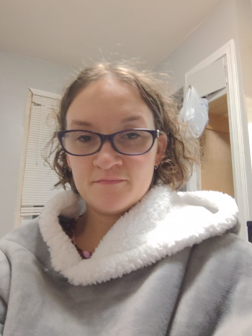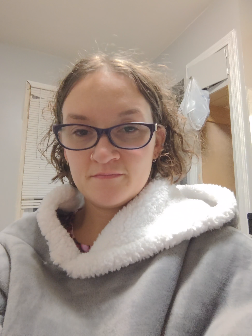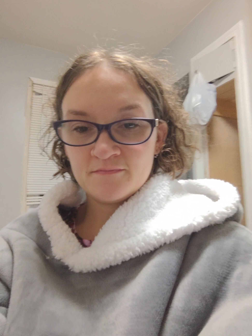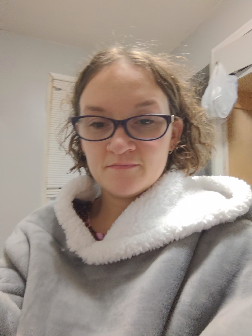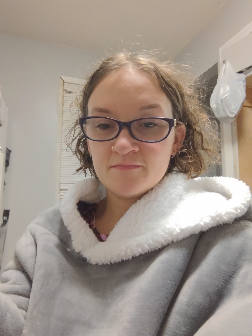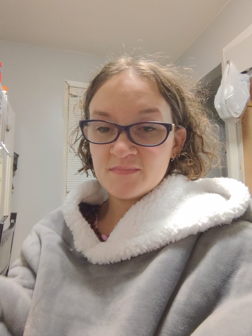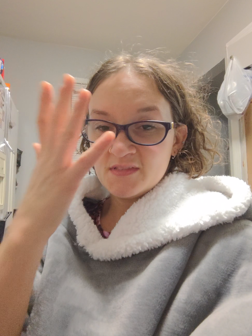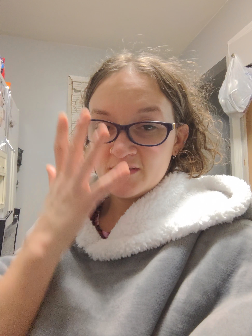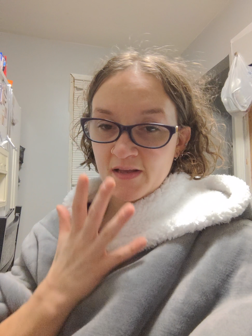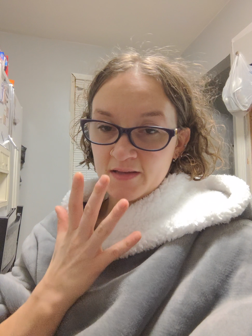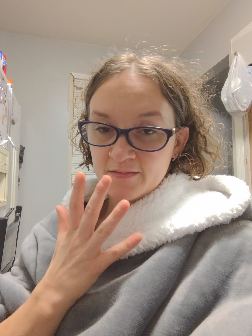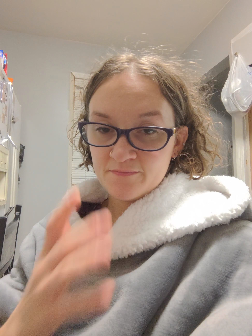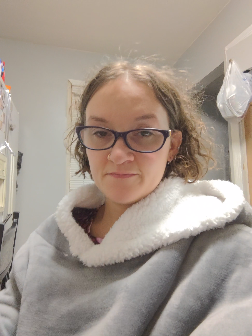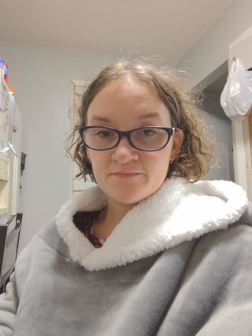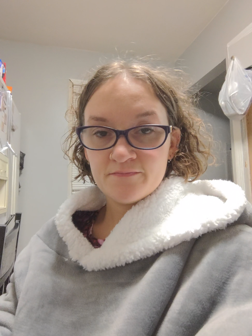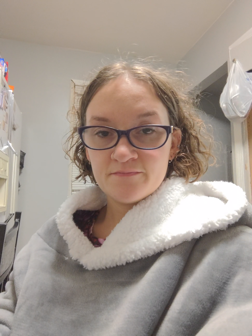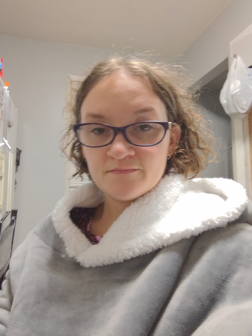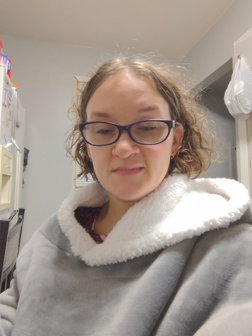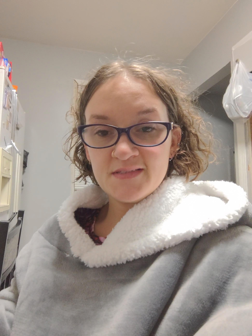sad